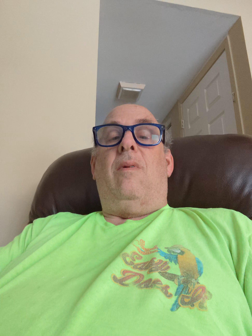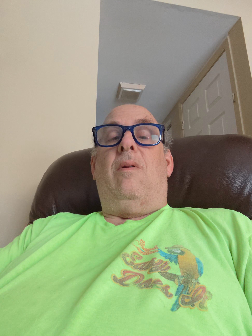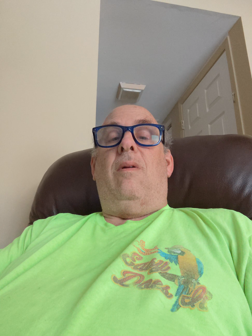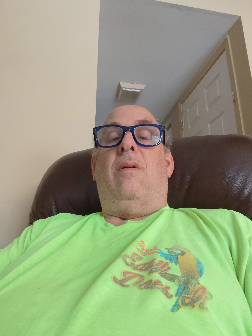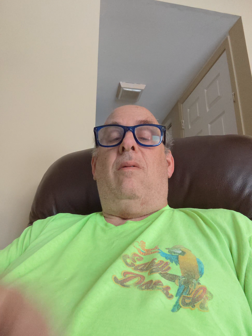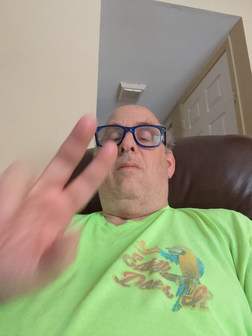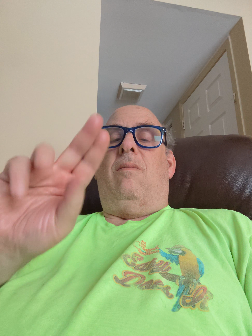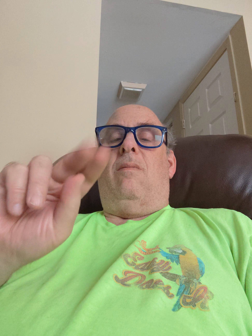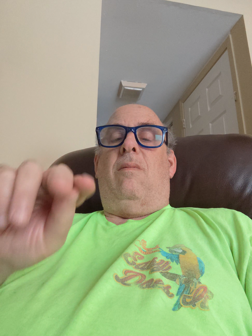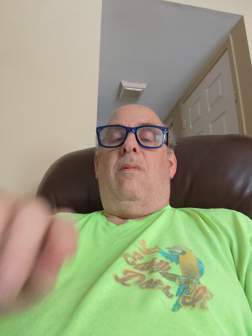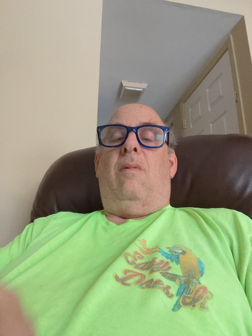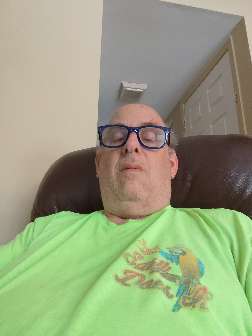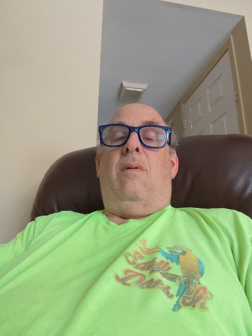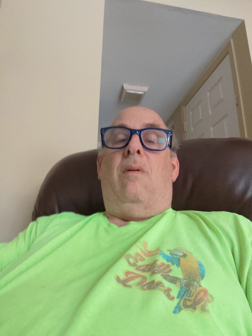no